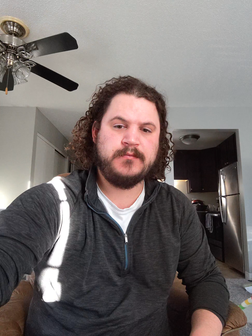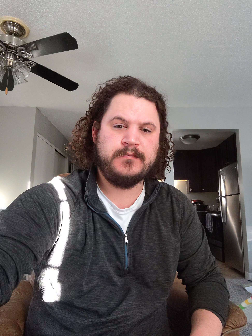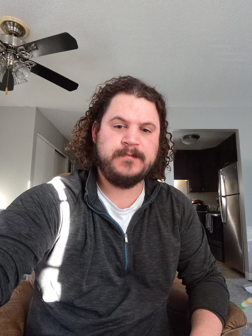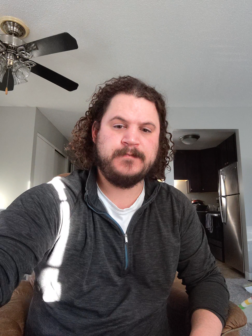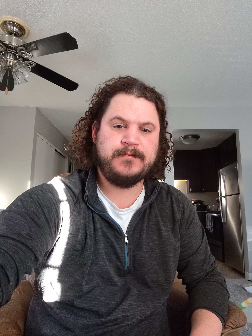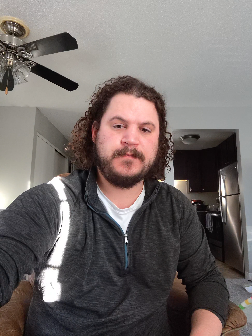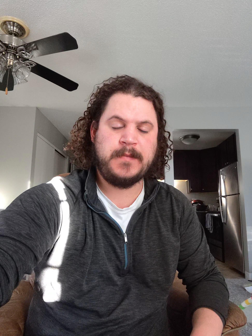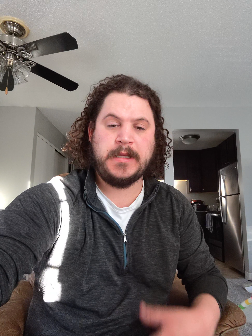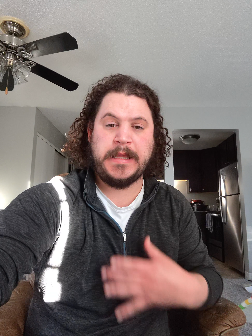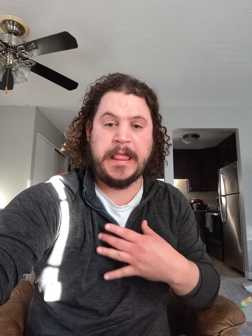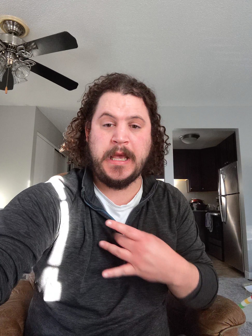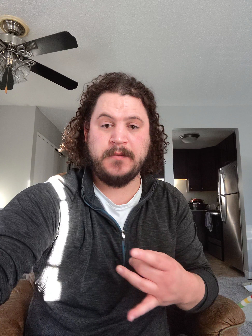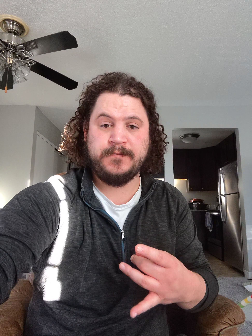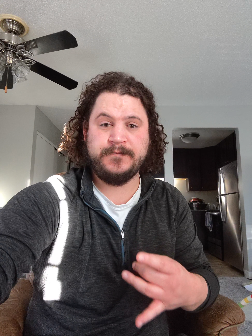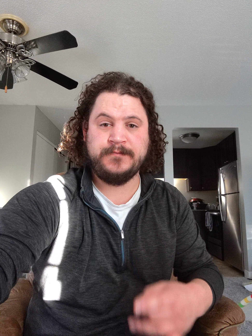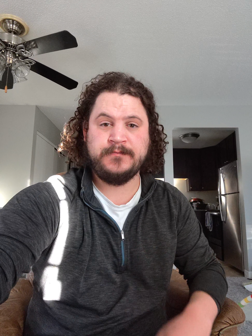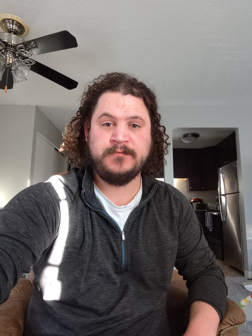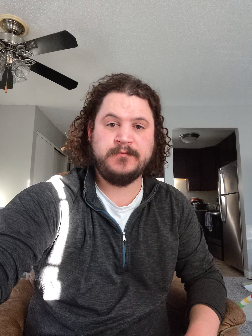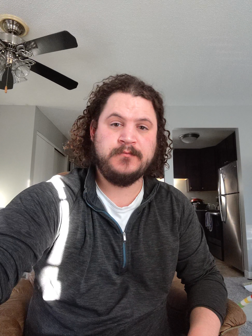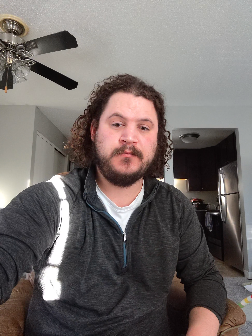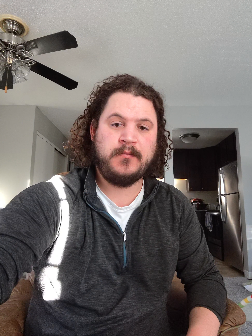like